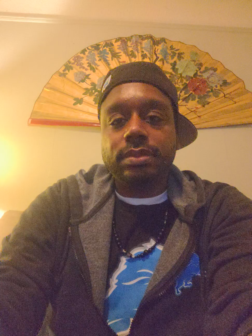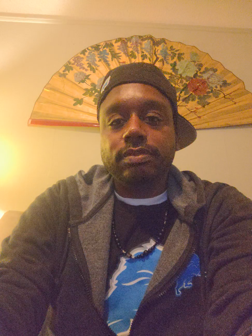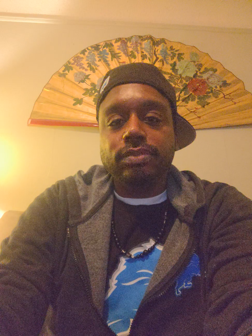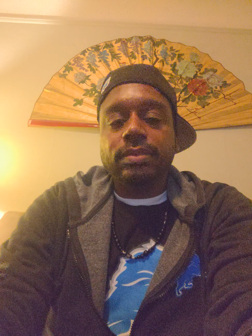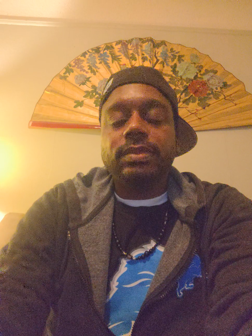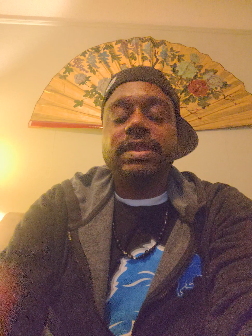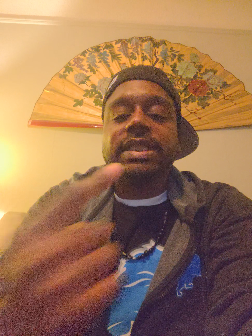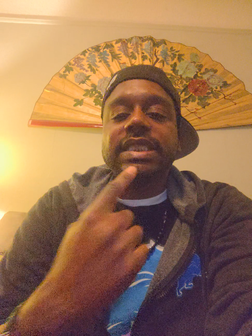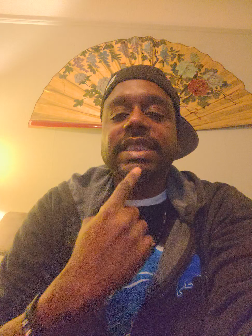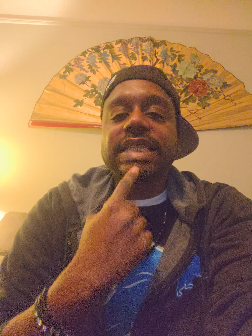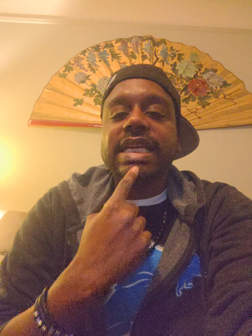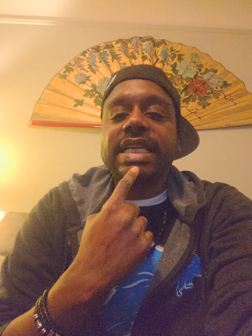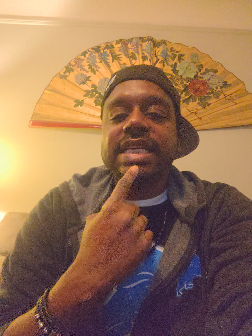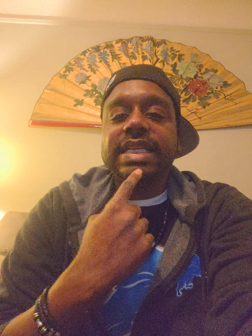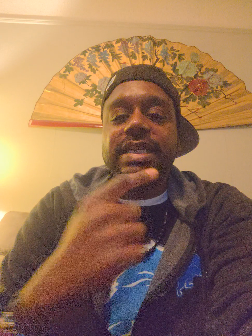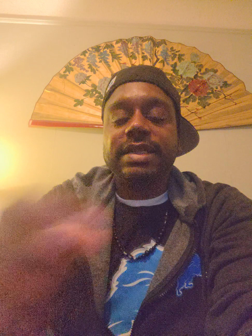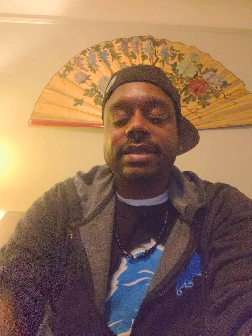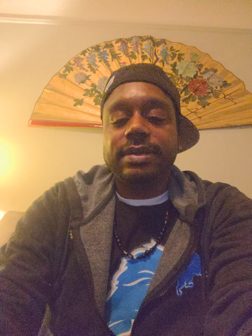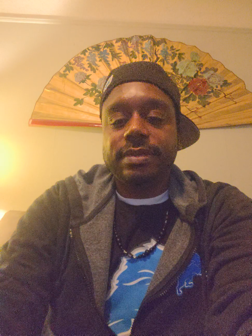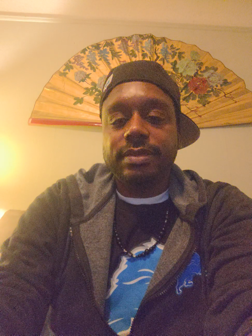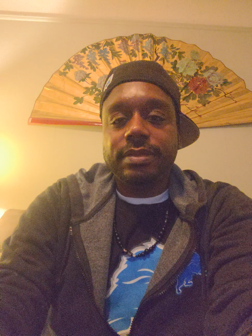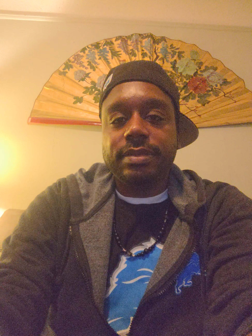say